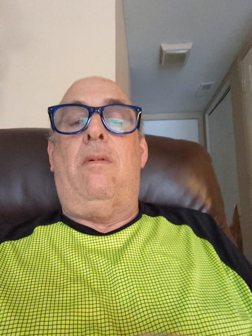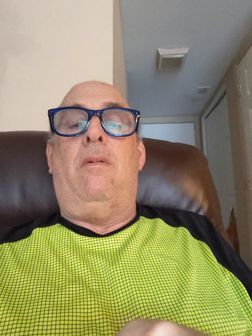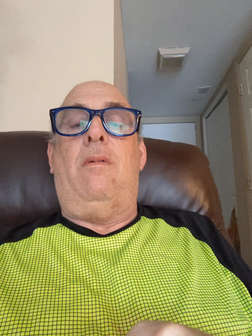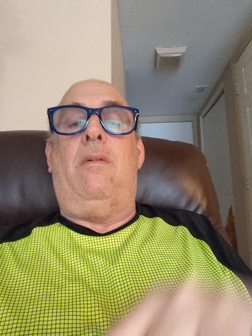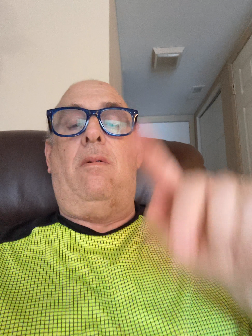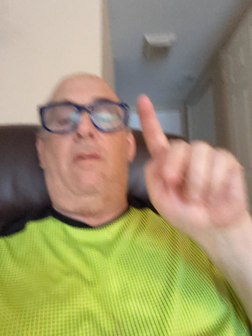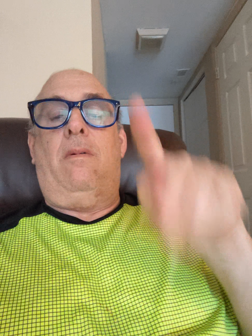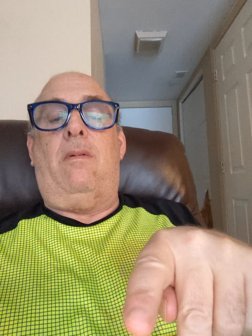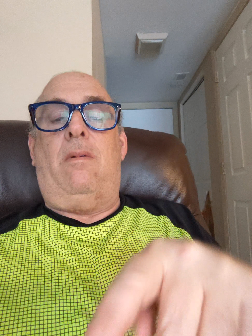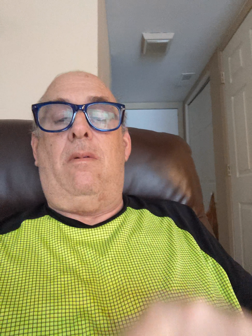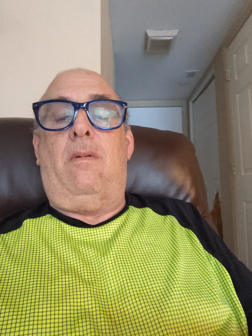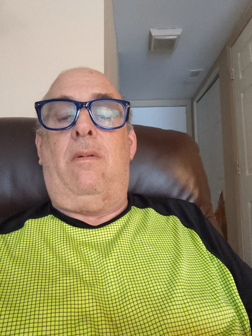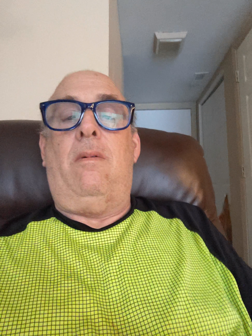person